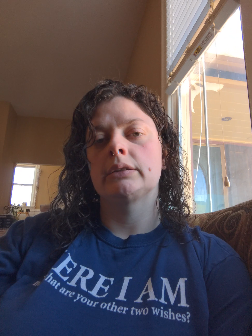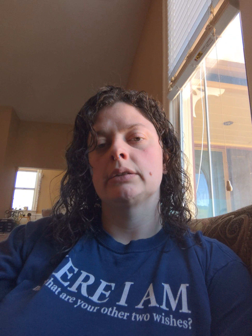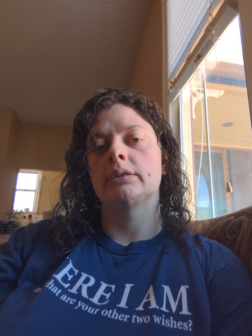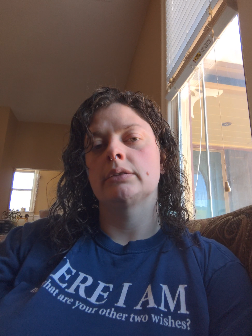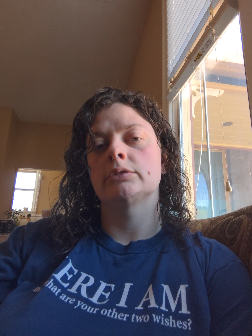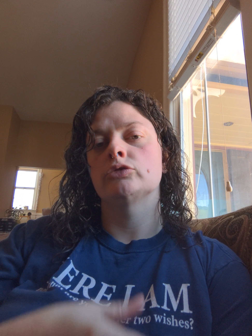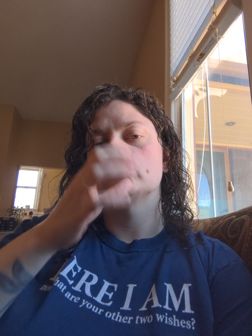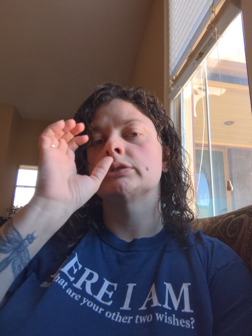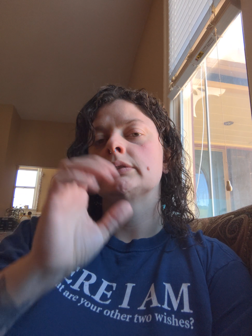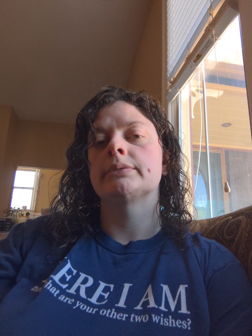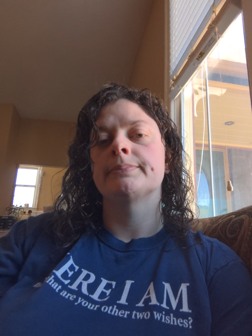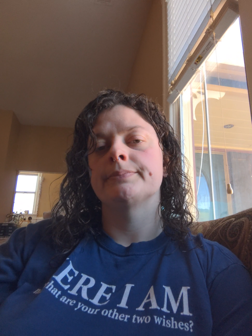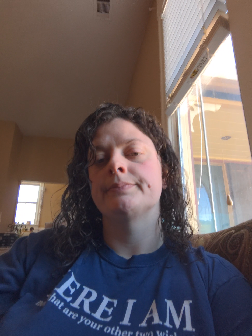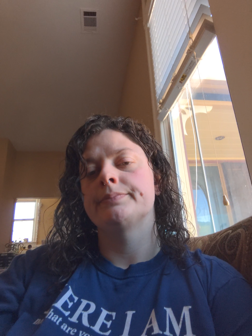drink